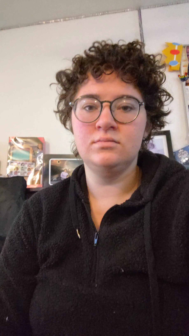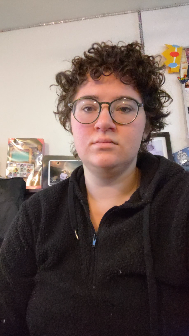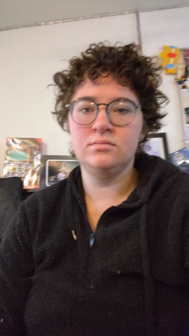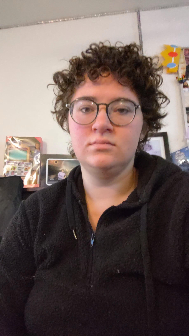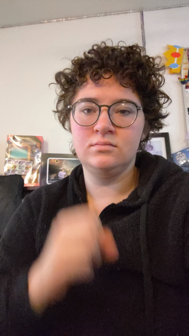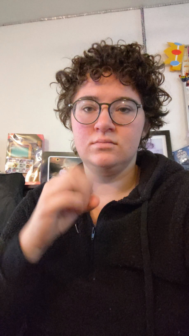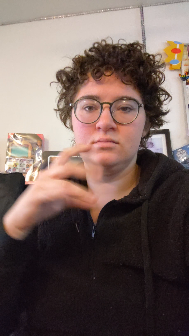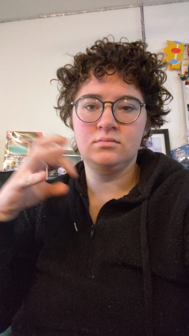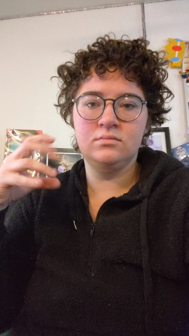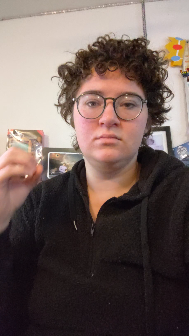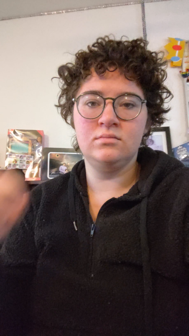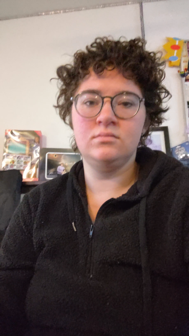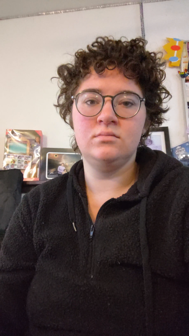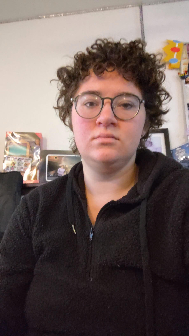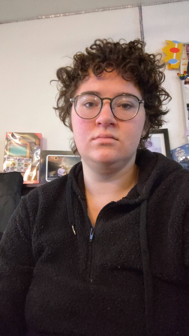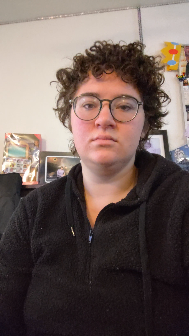bubbles